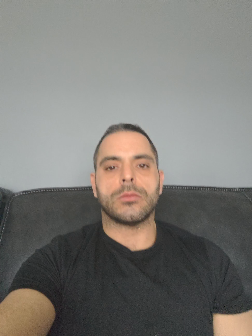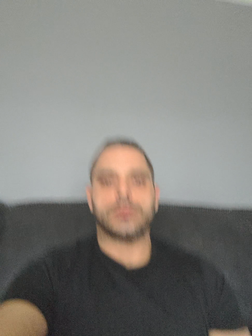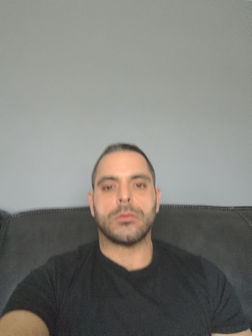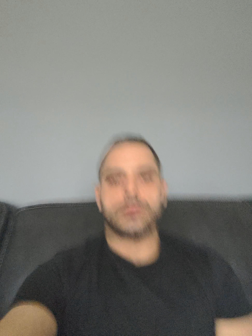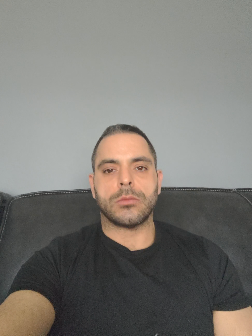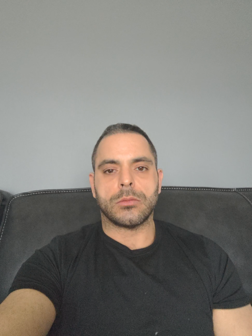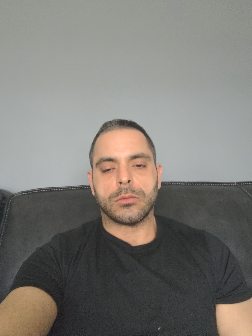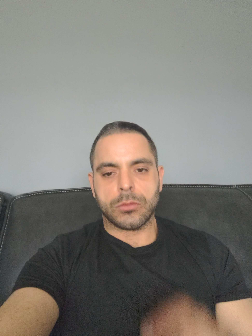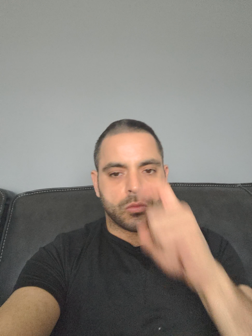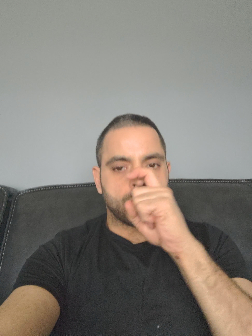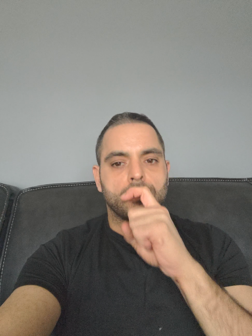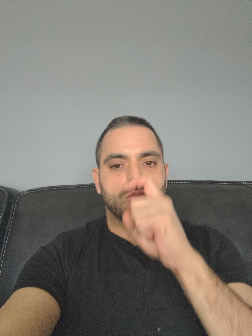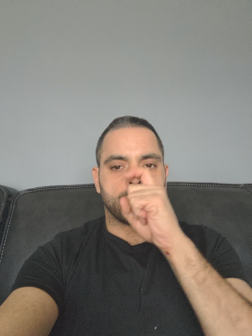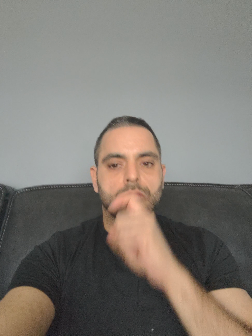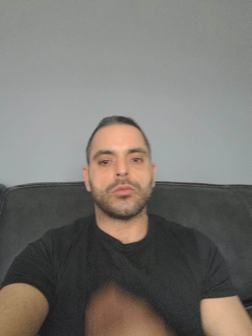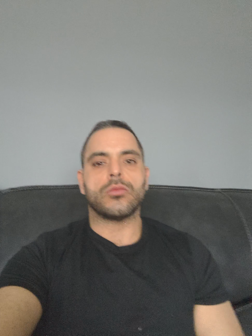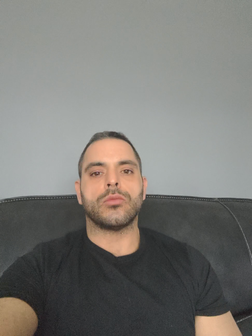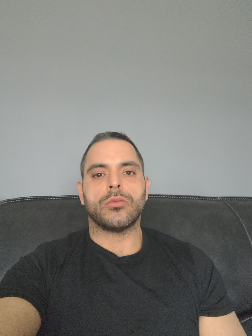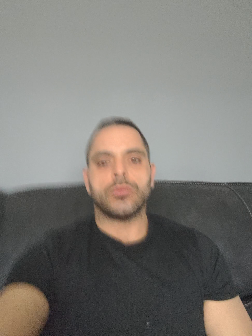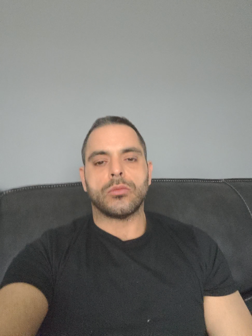doll